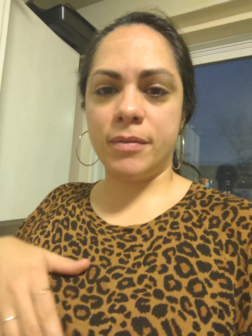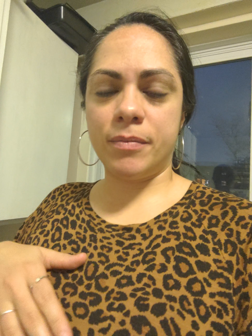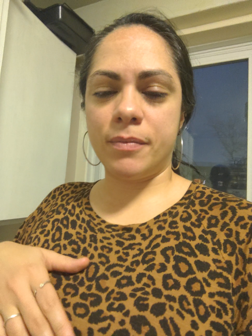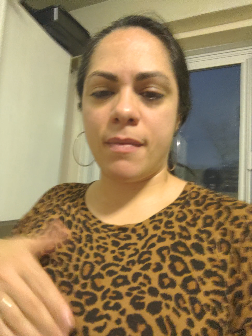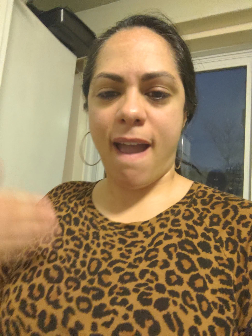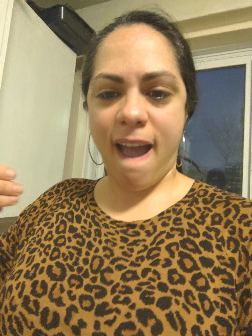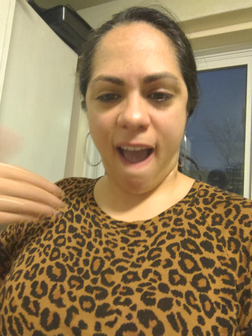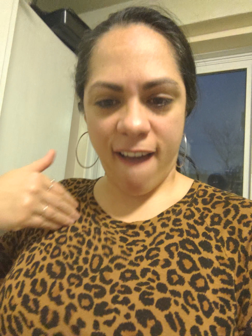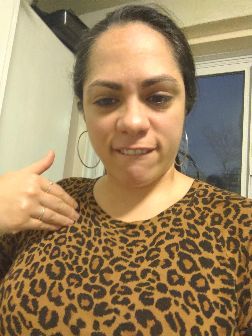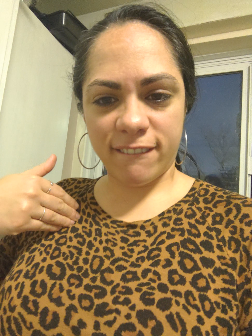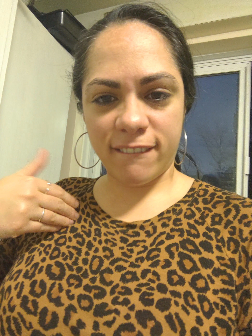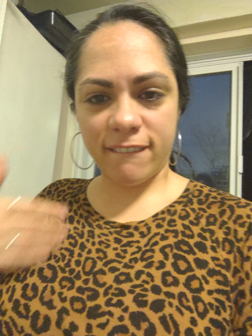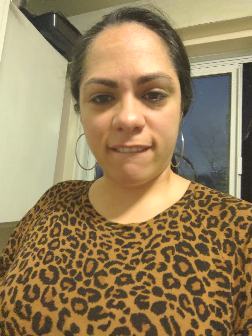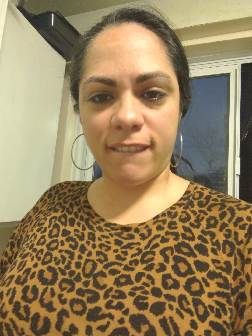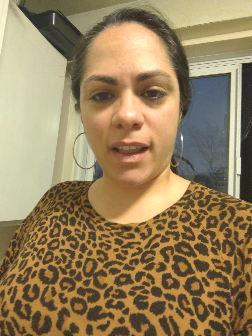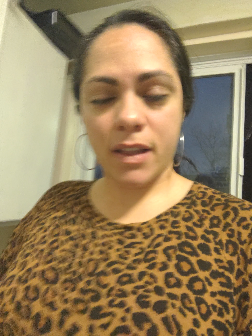have